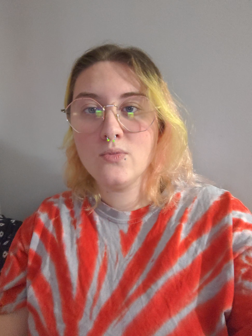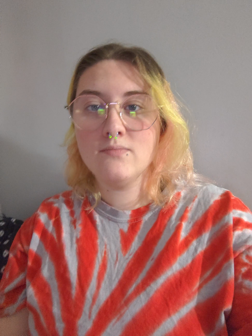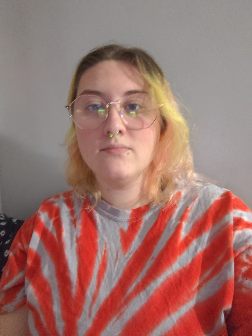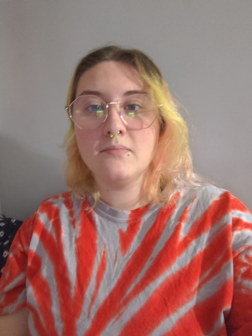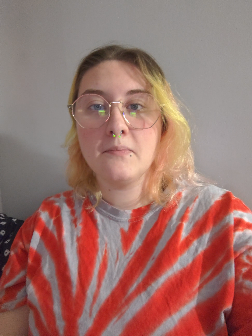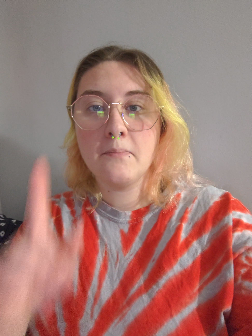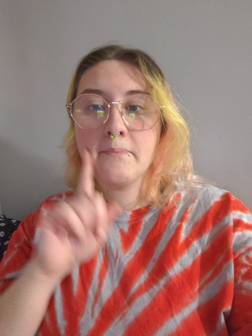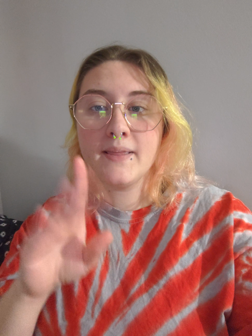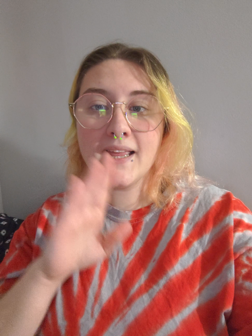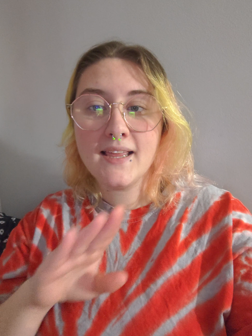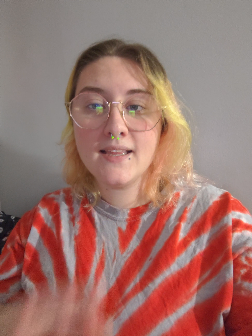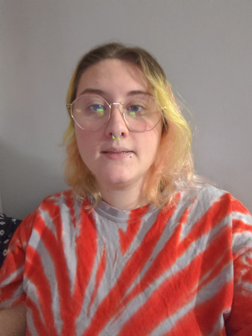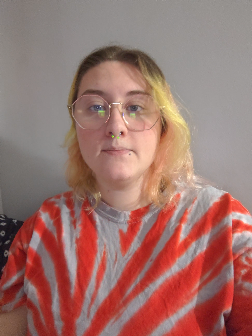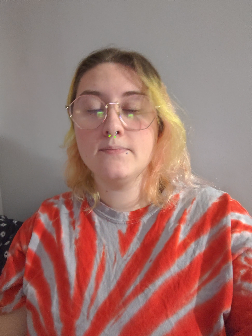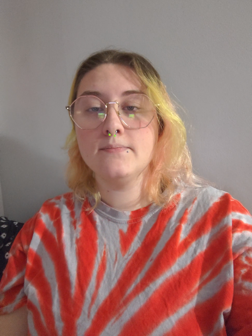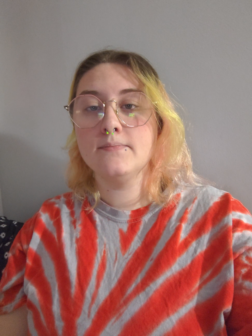bee